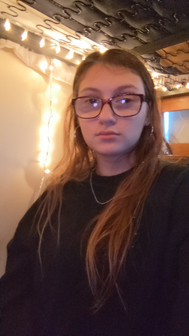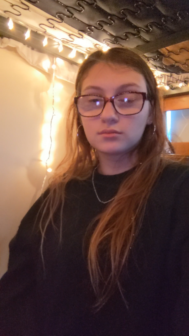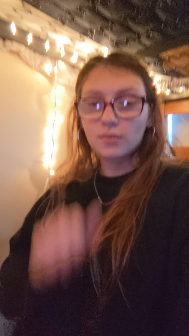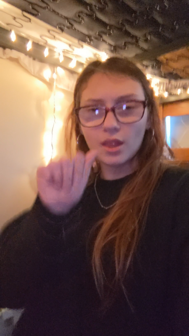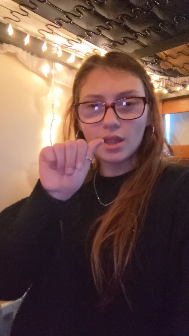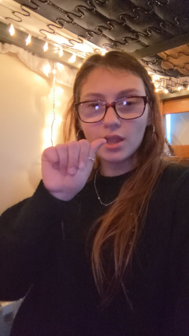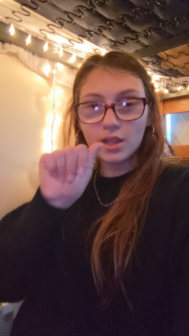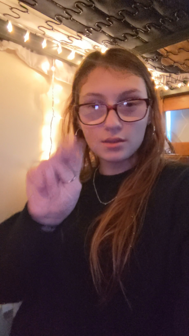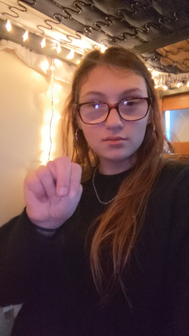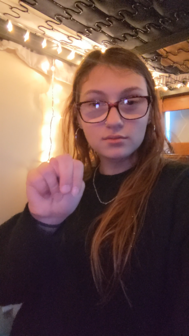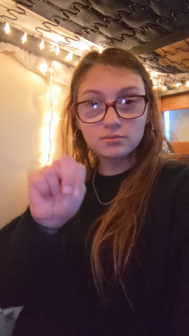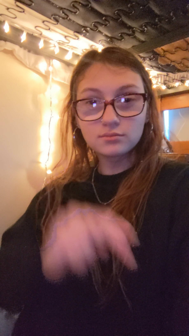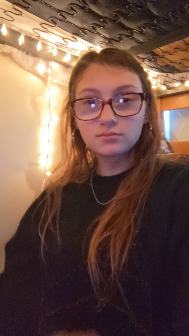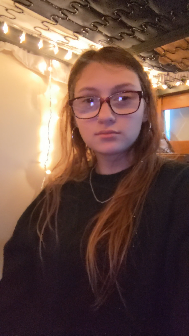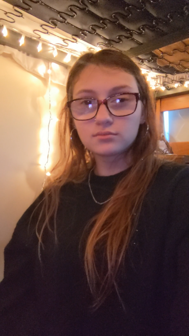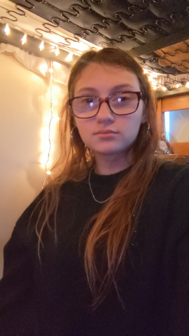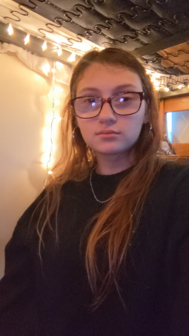an